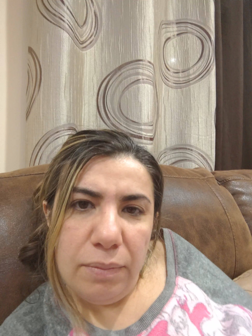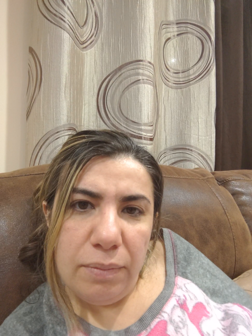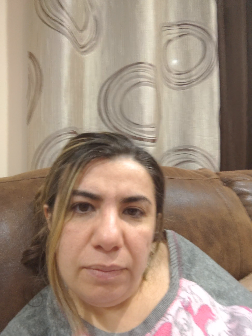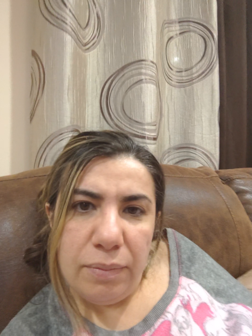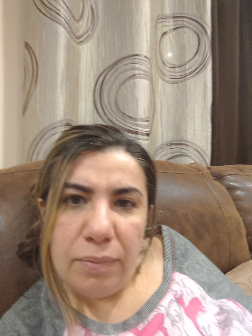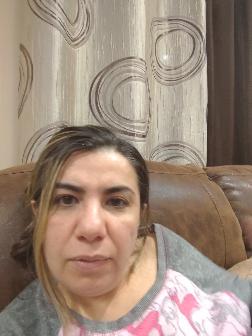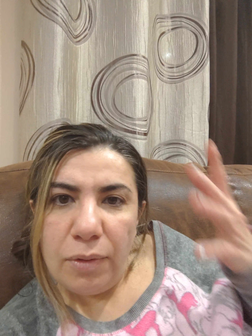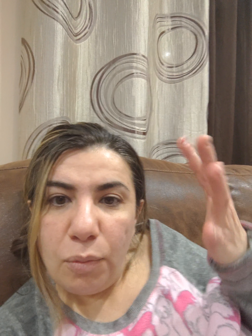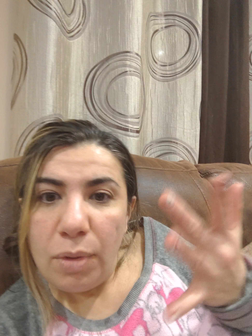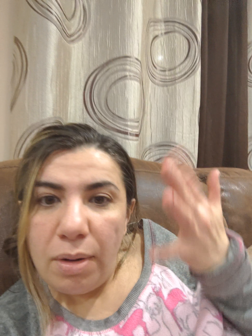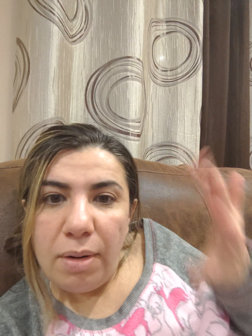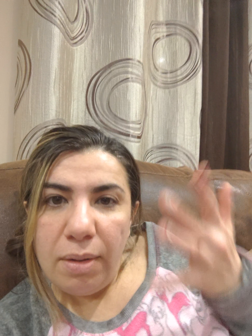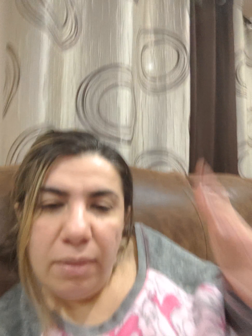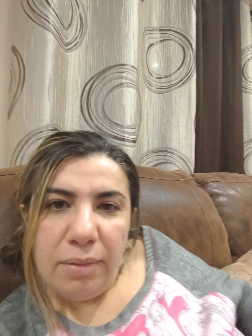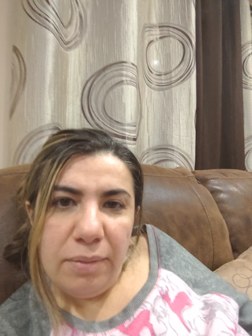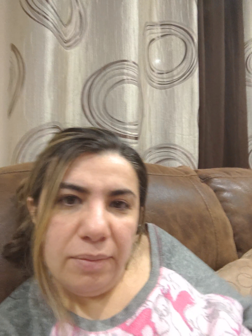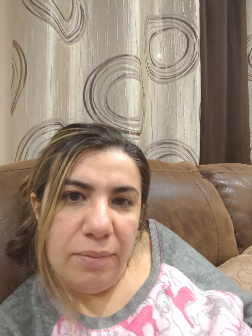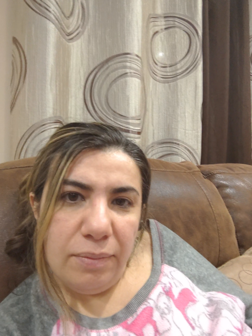wait